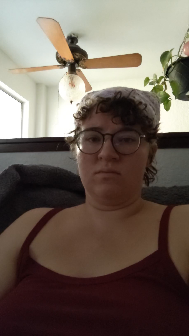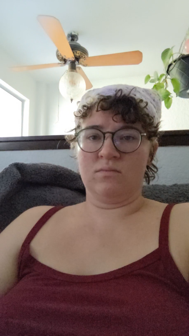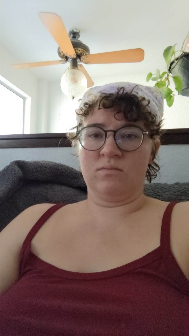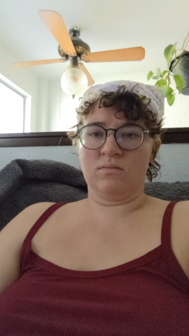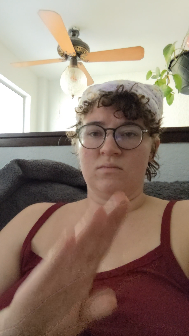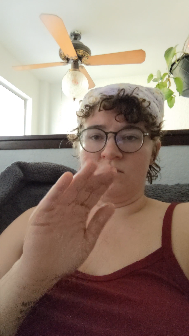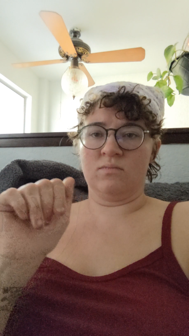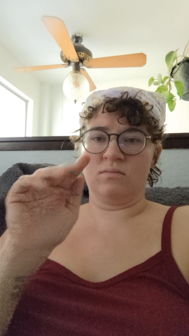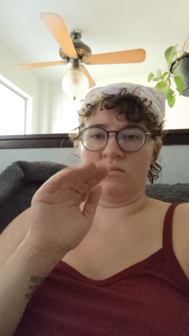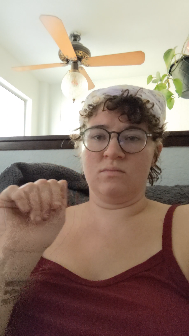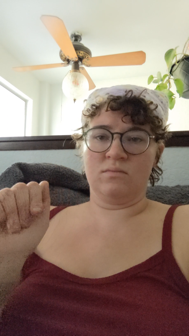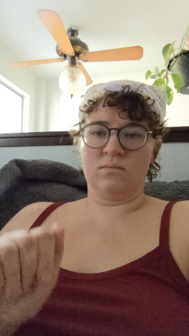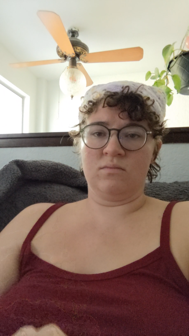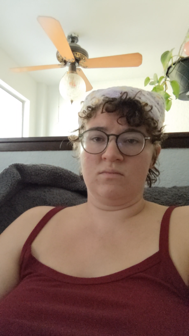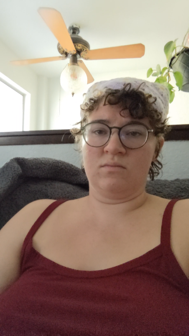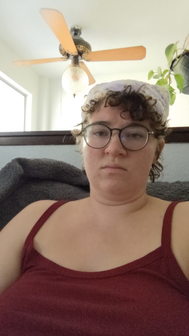baa baa